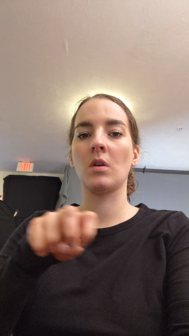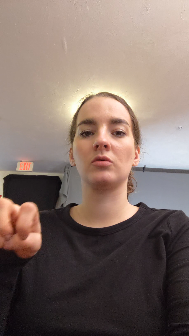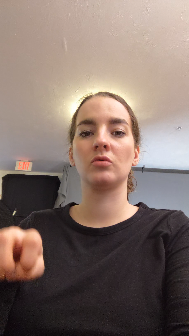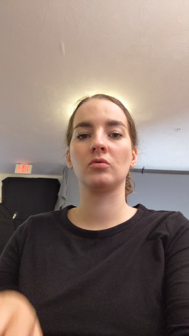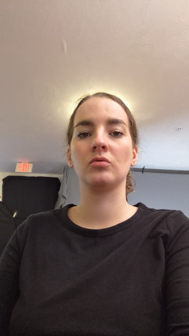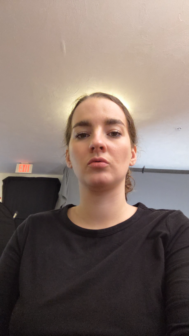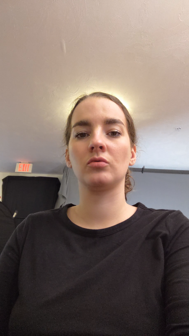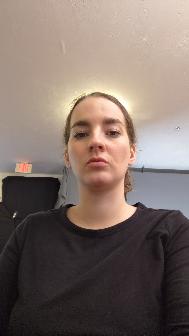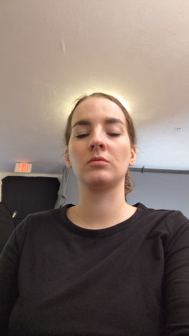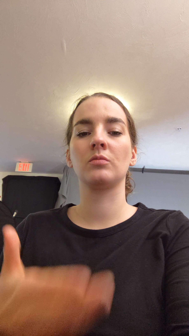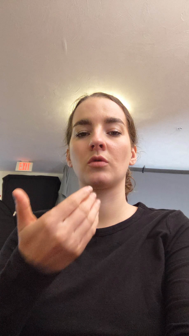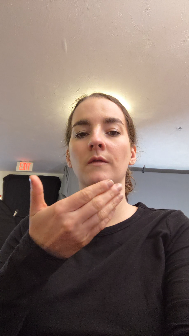butterfly